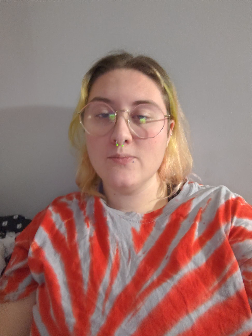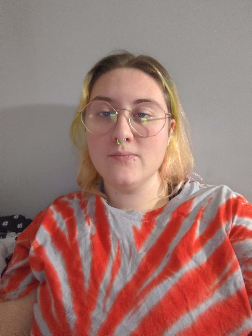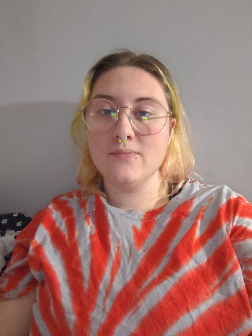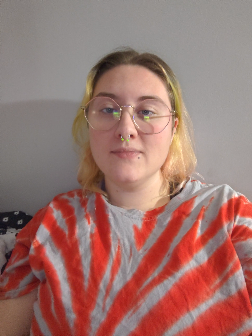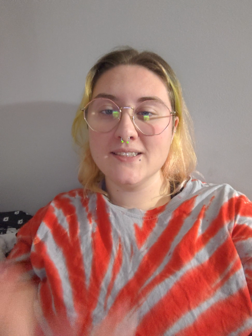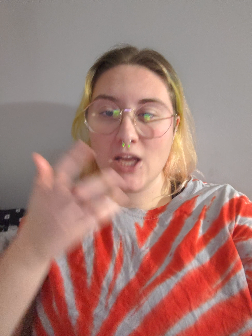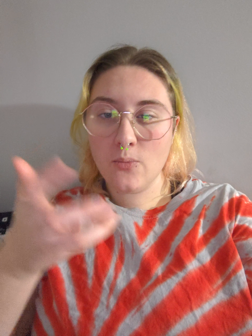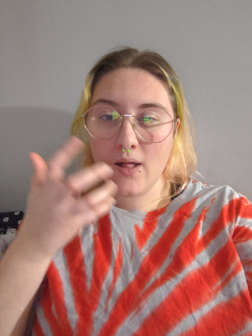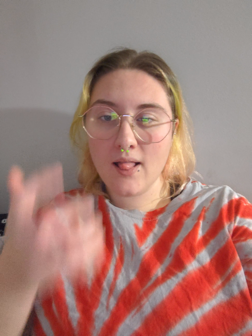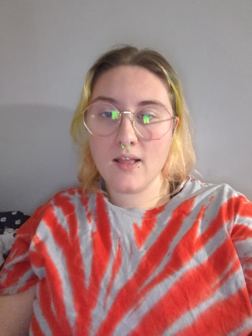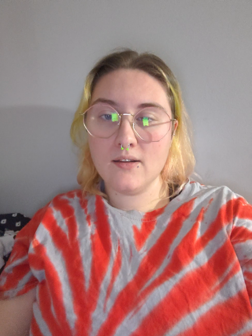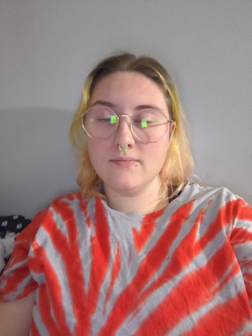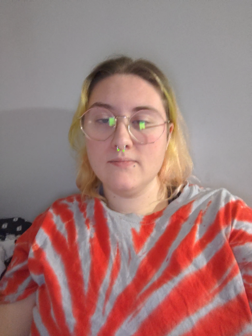cereal